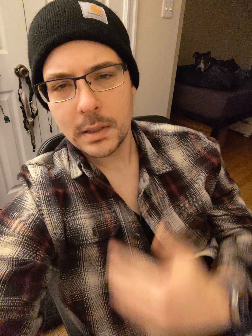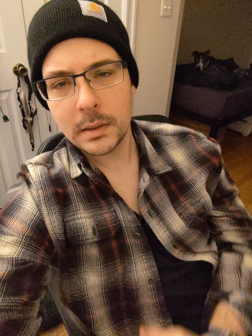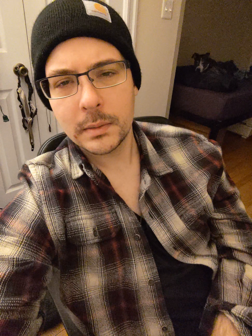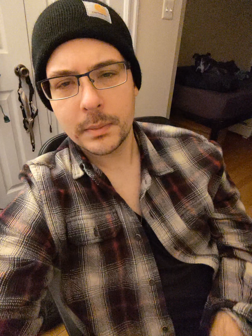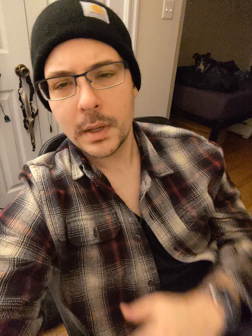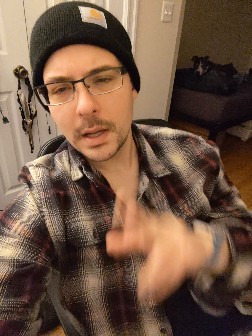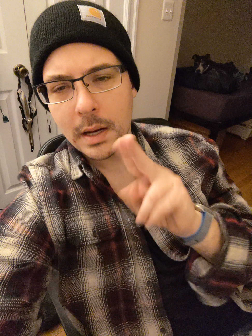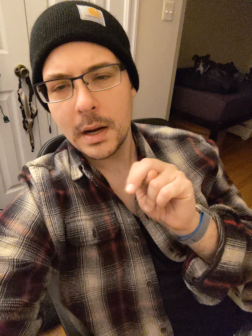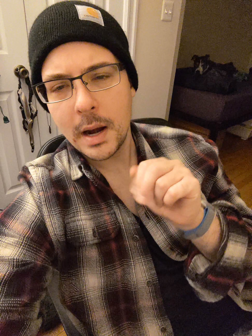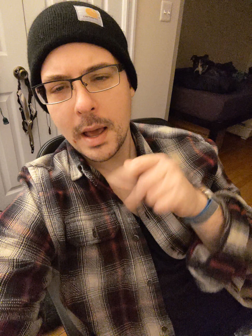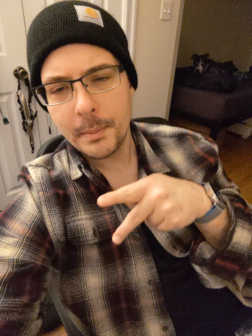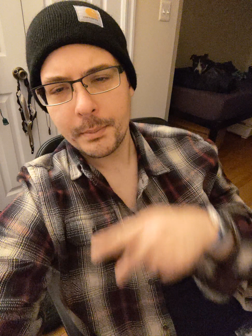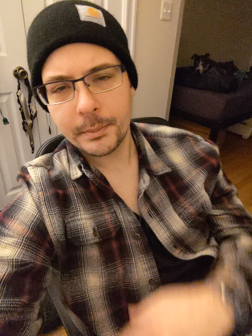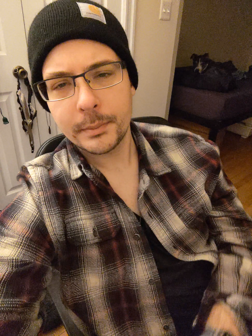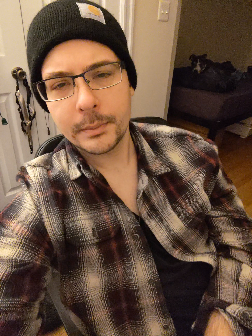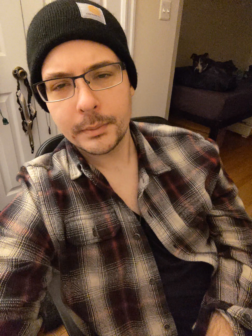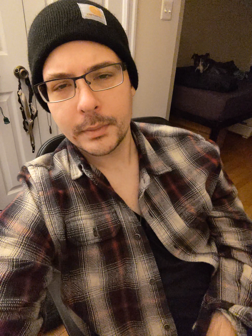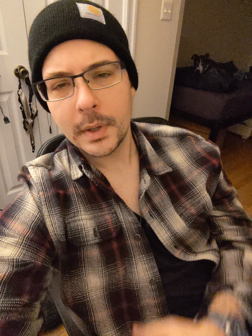nap